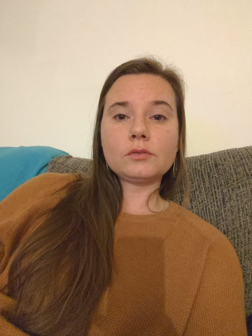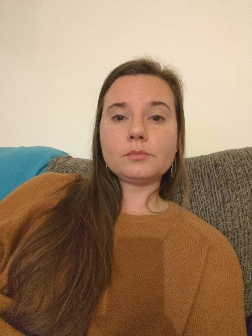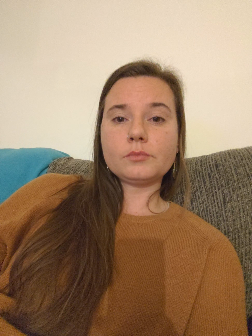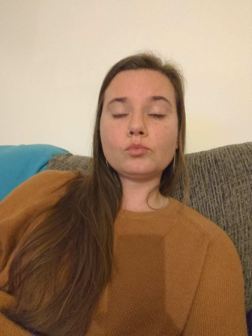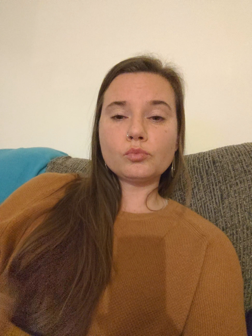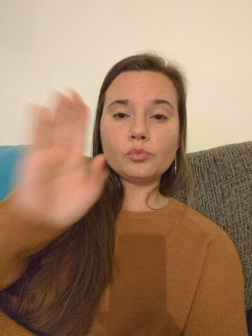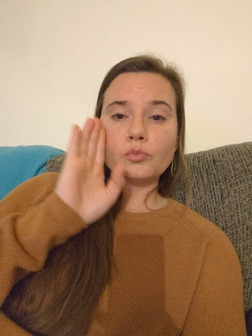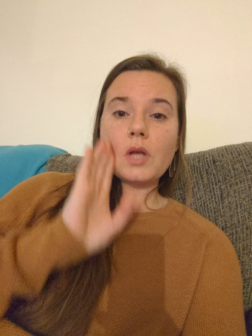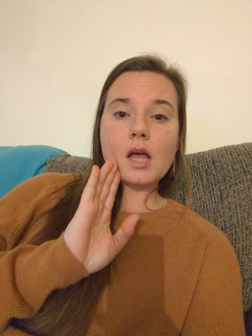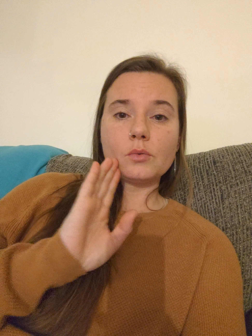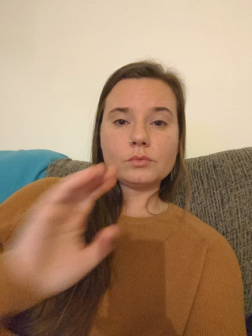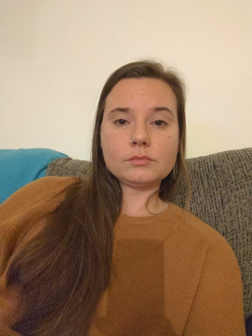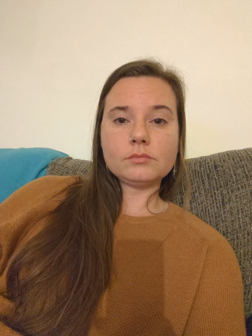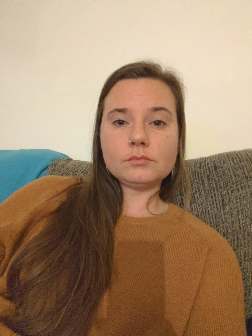brown